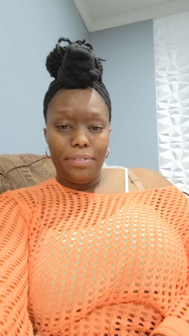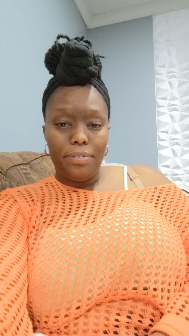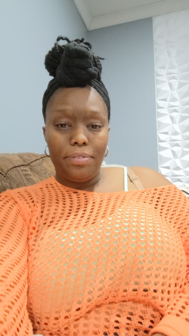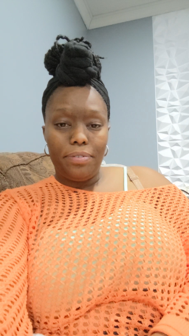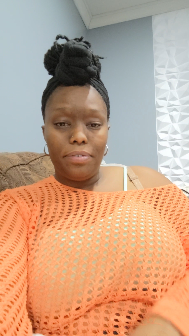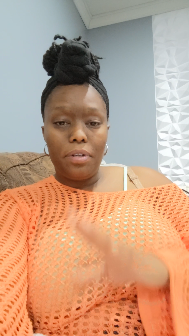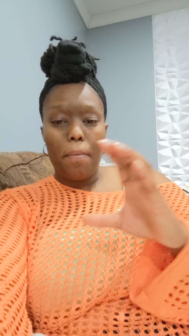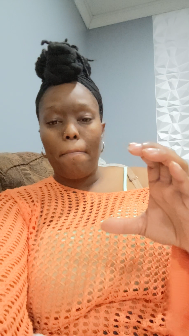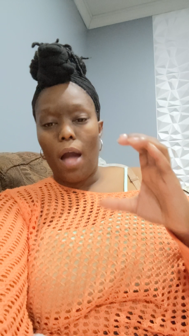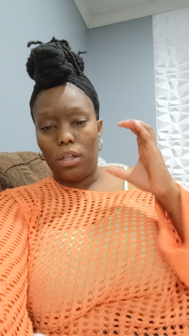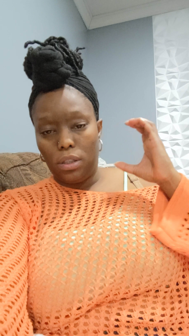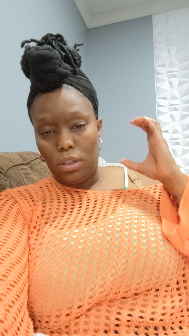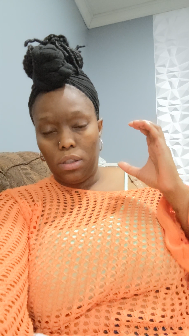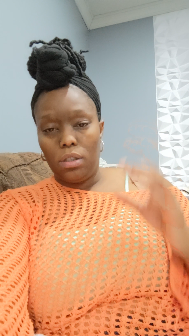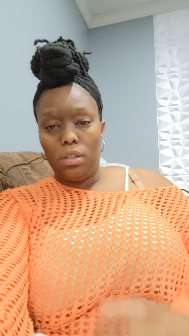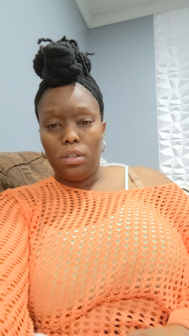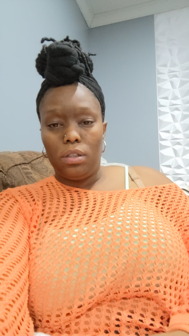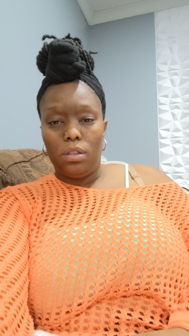bus